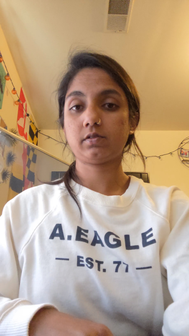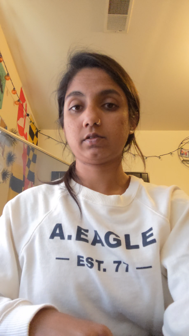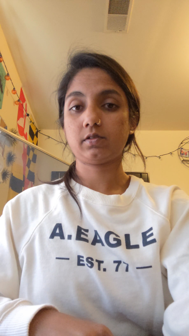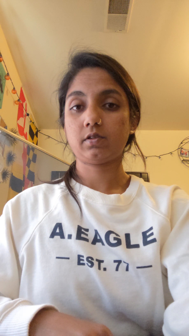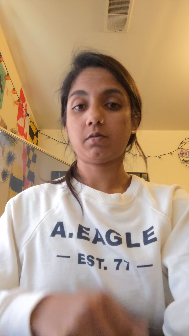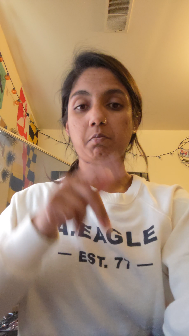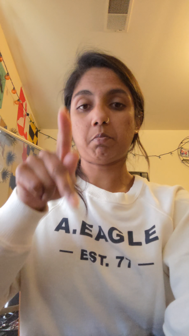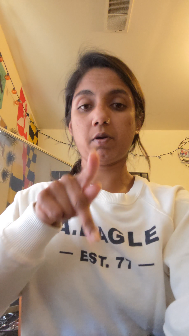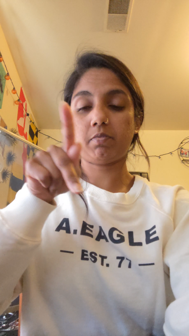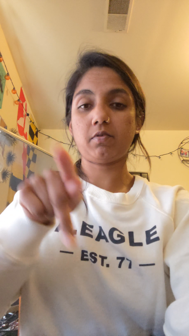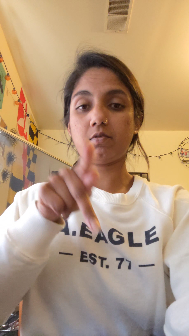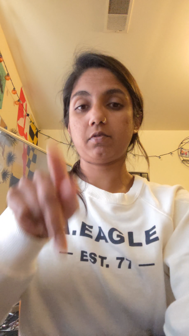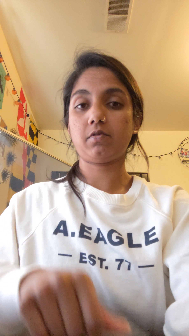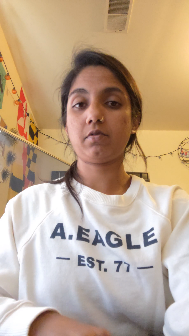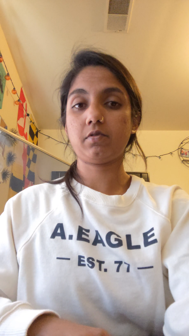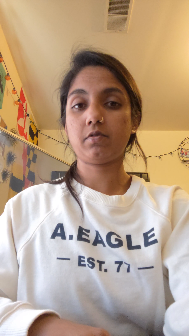people